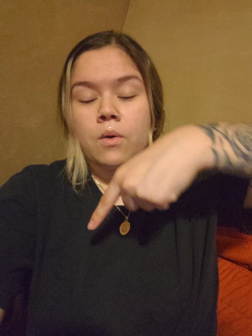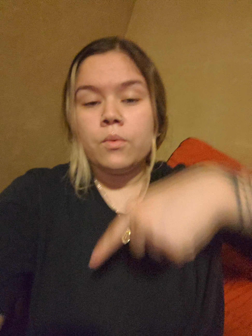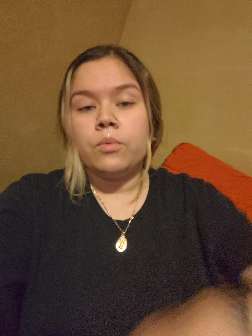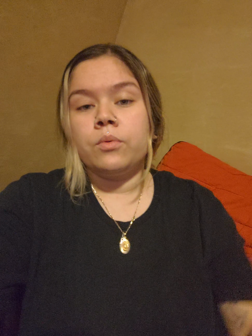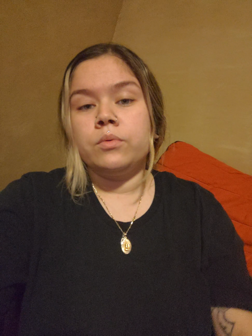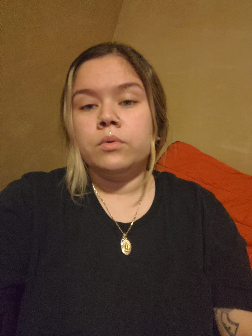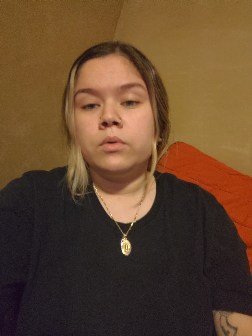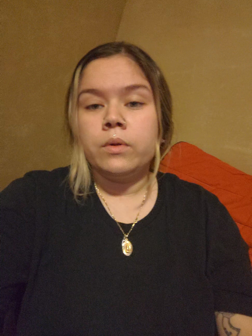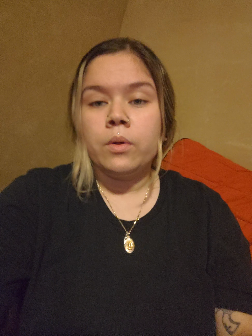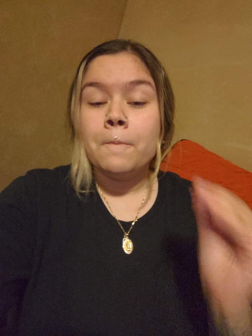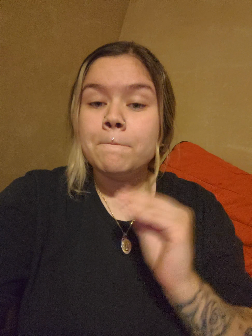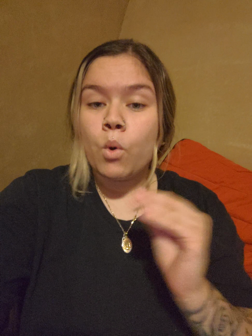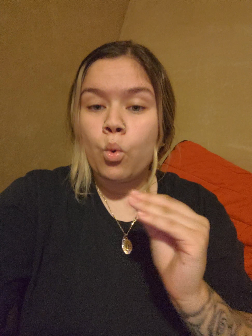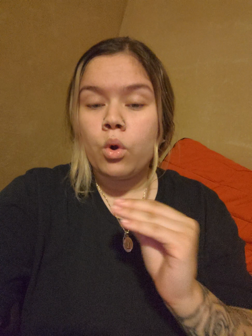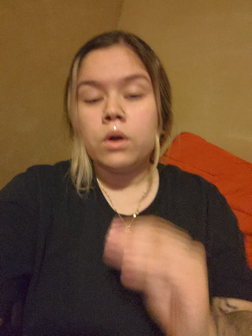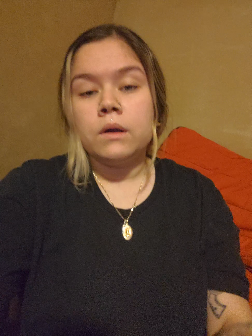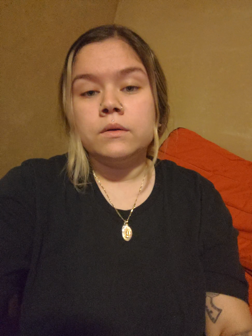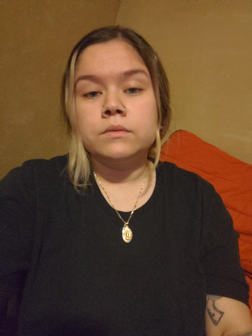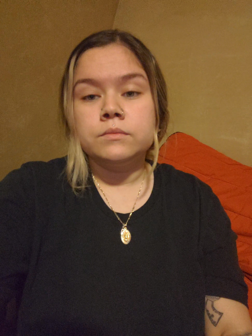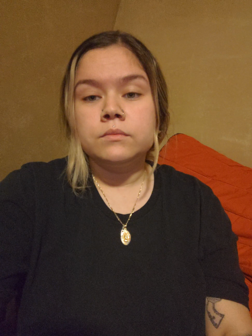more